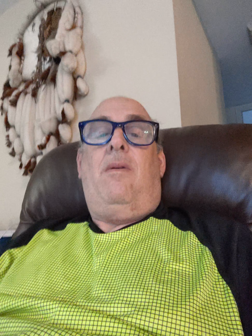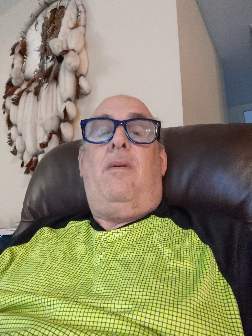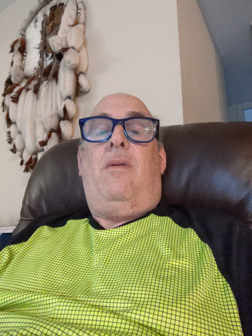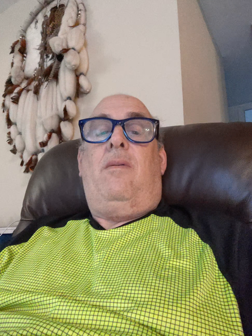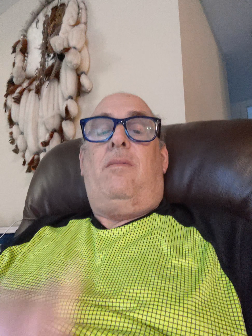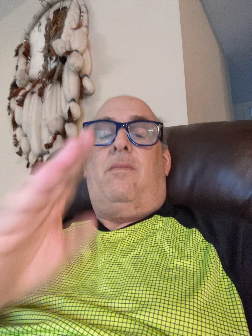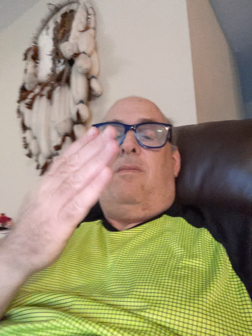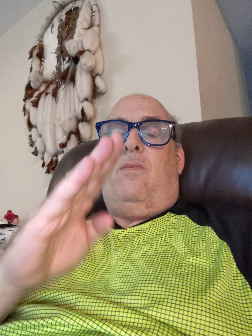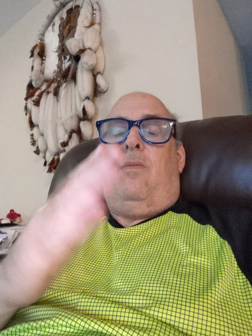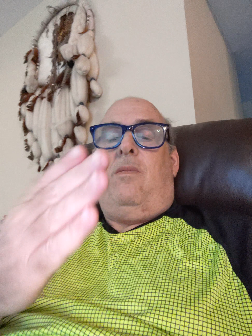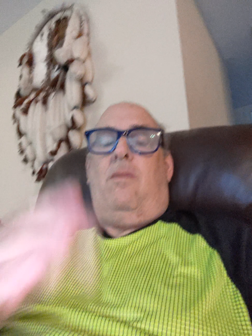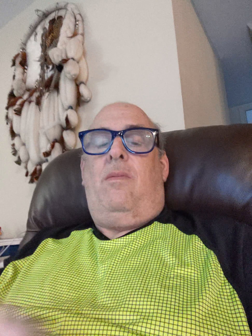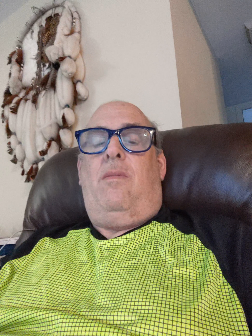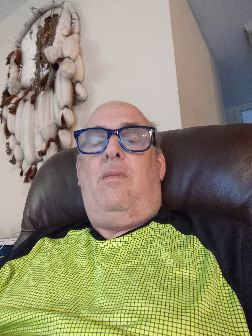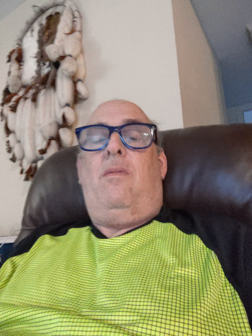book